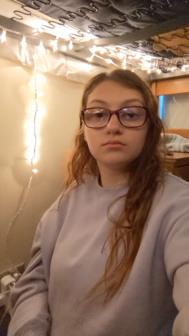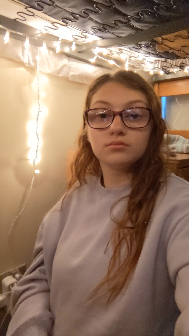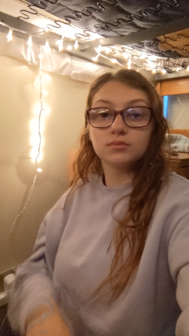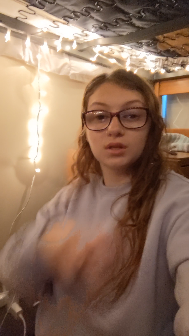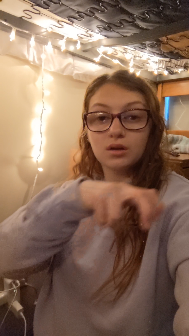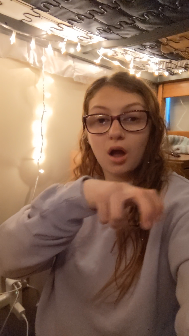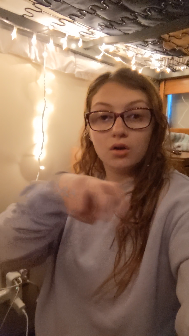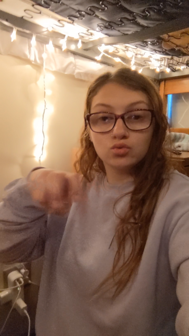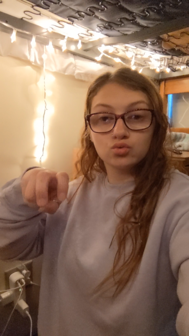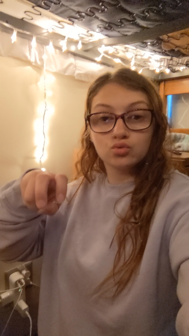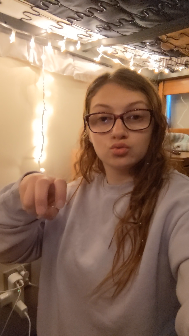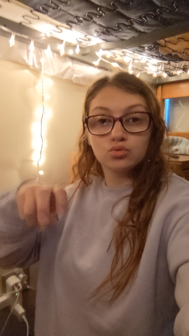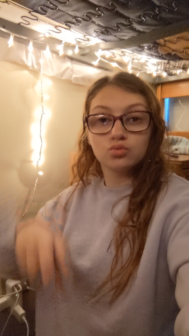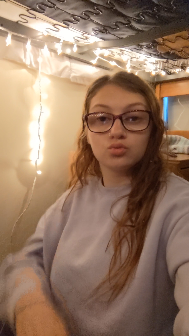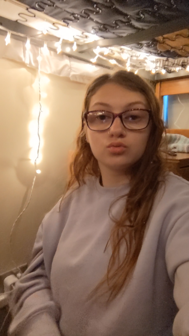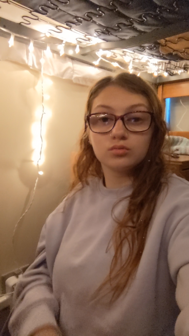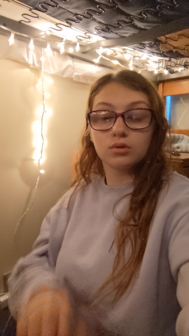couch